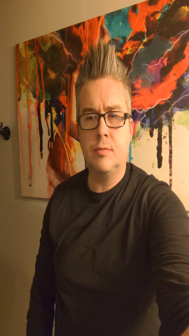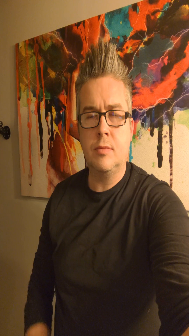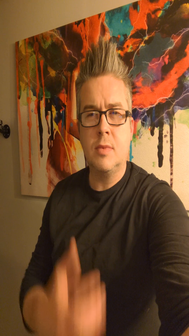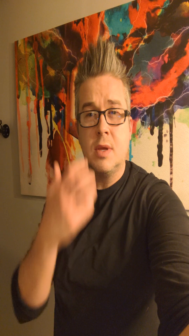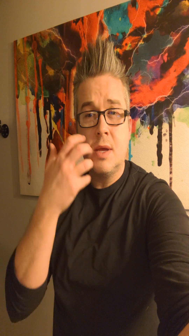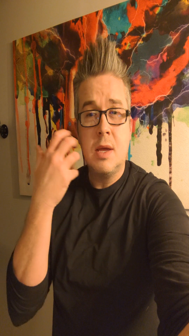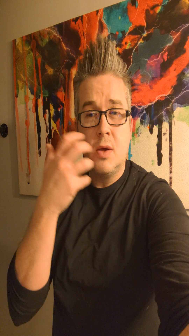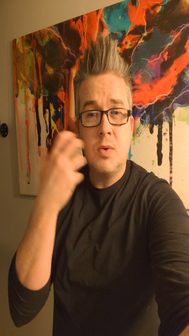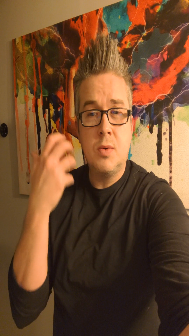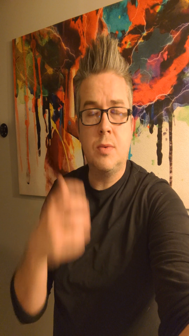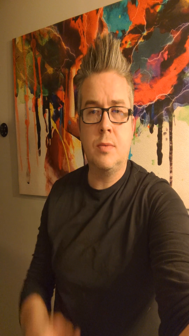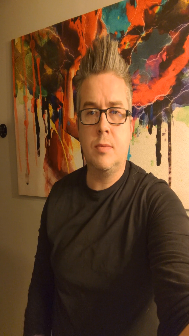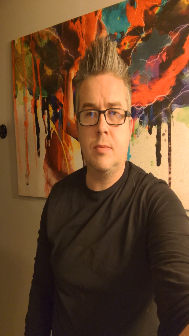tiger